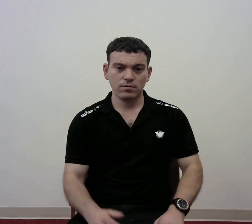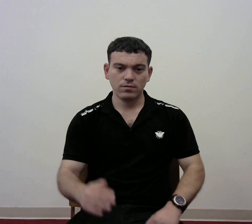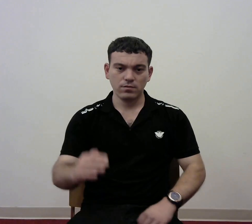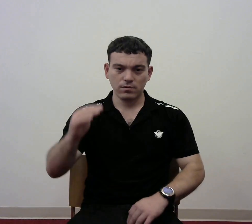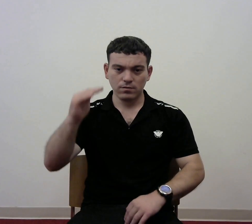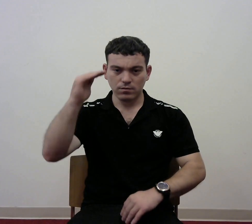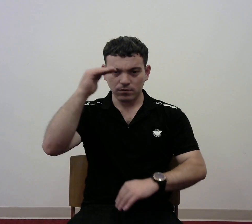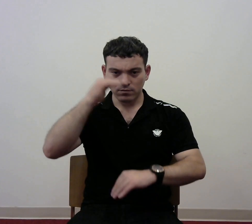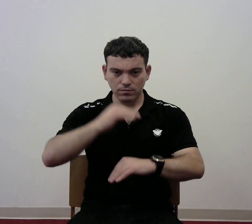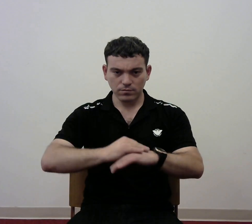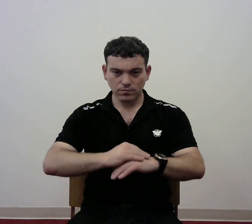axşam